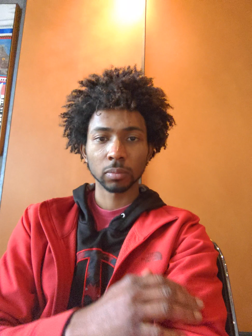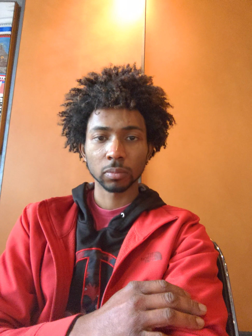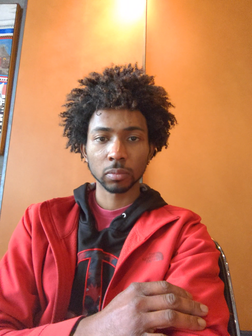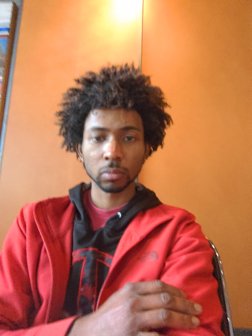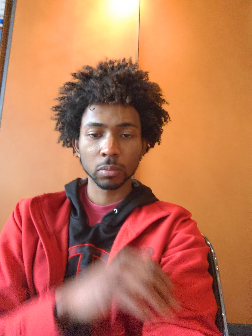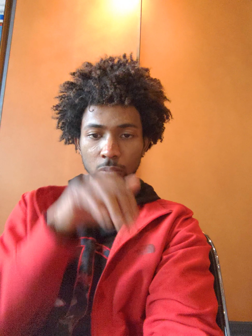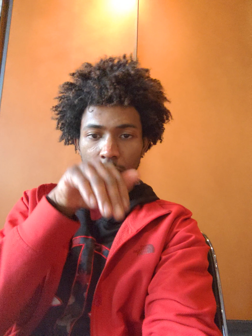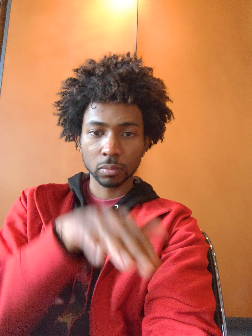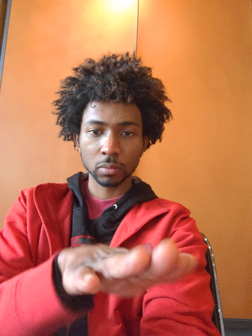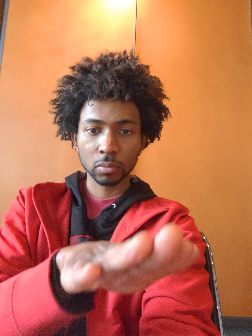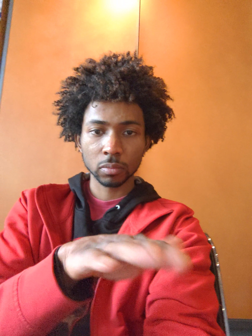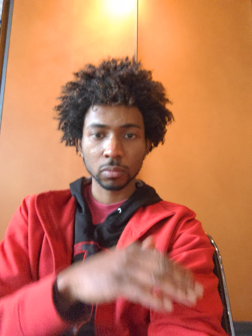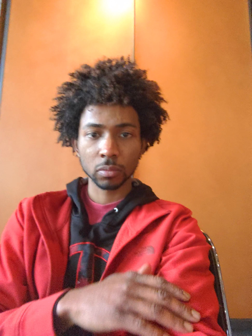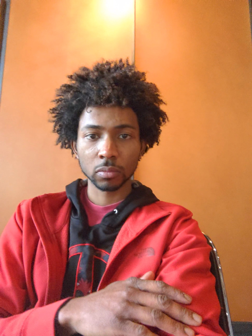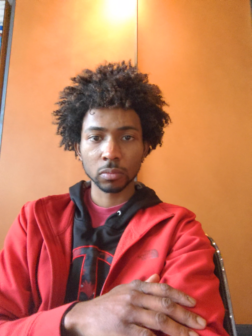into